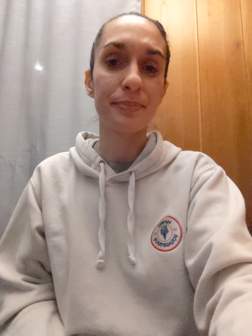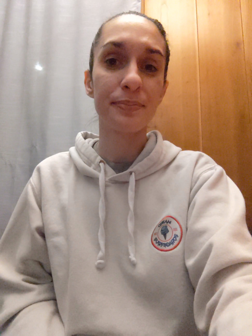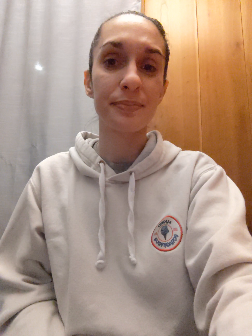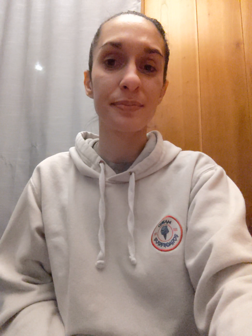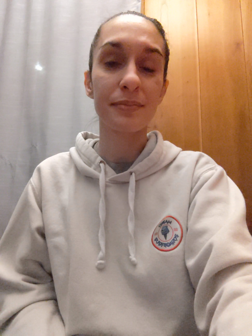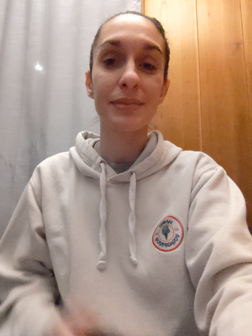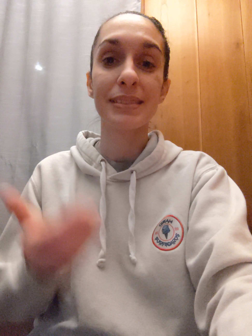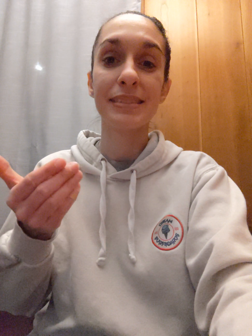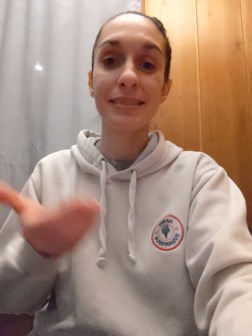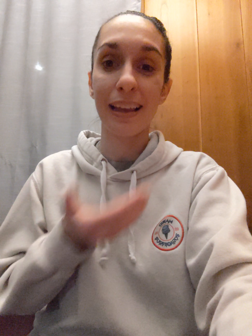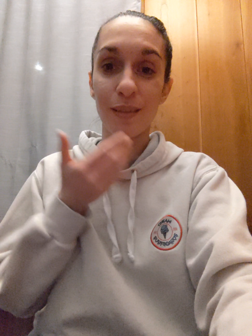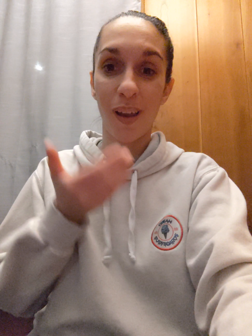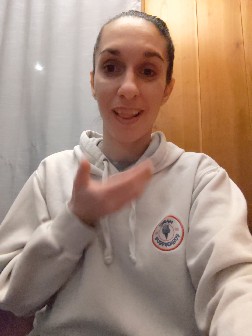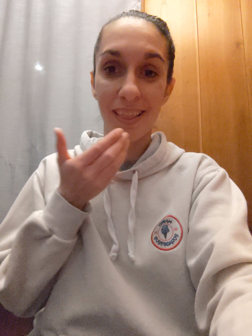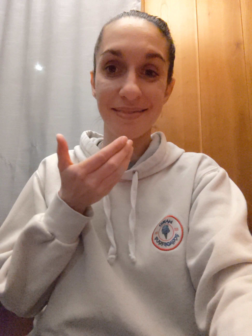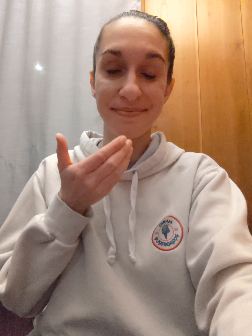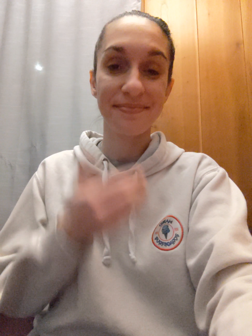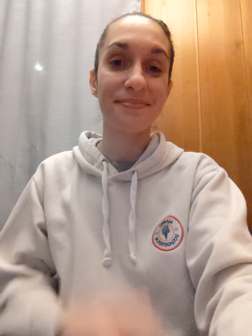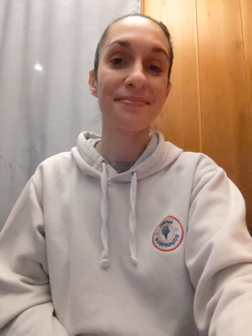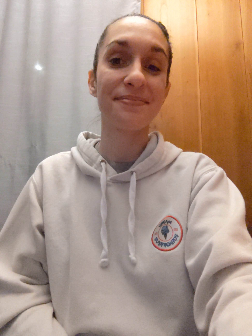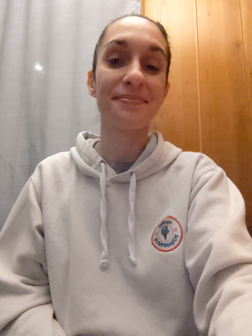cereal